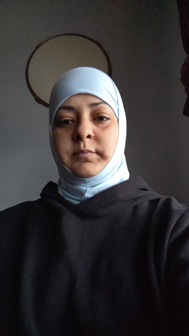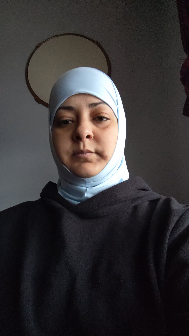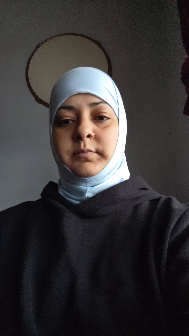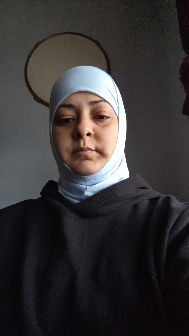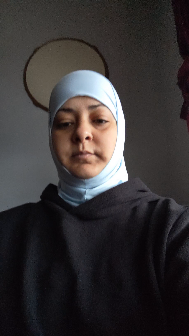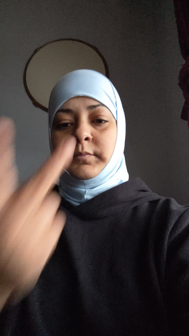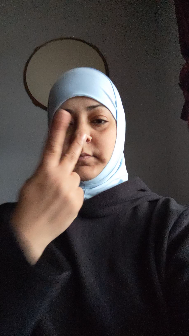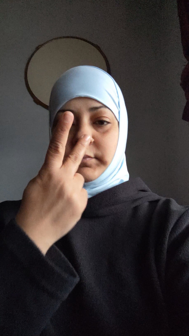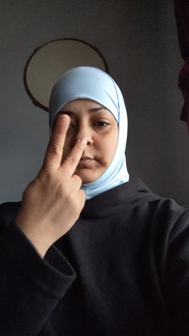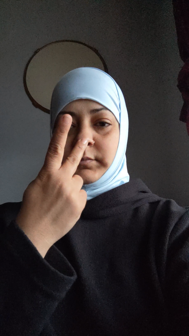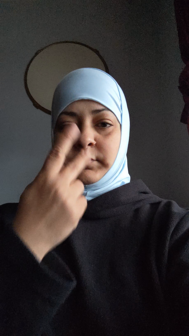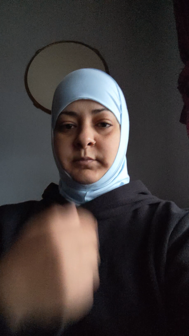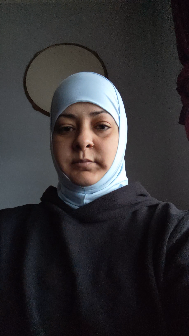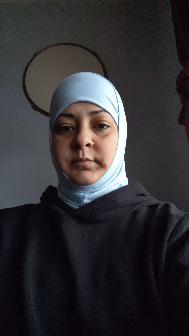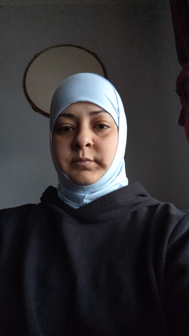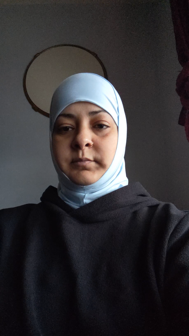penis